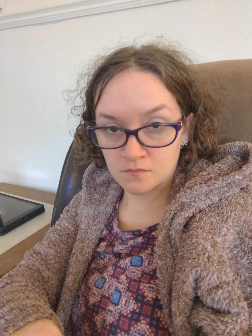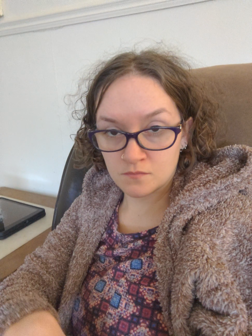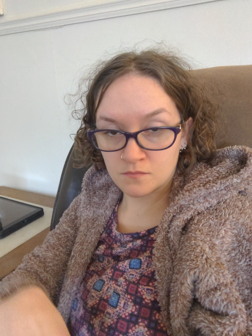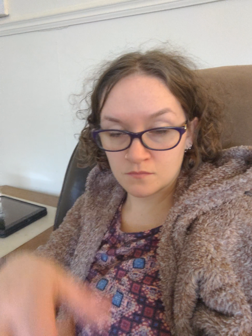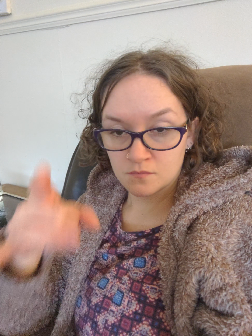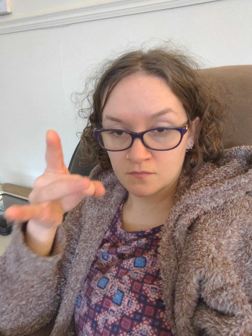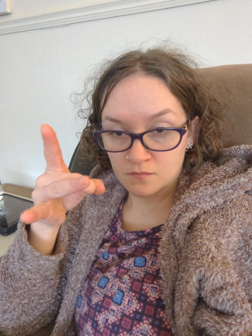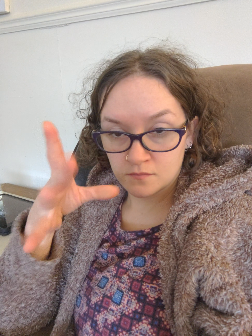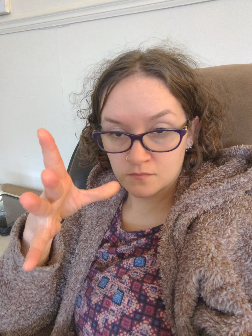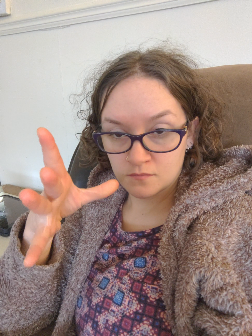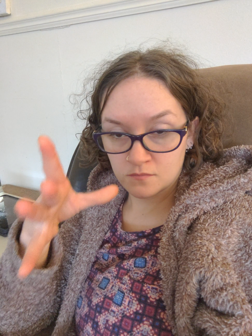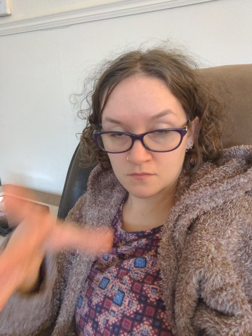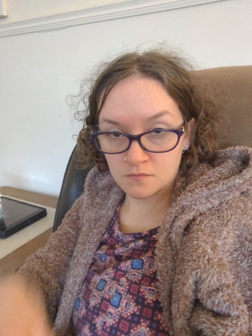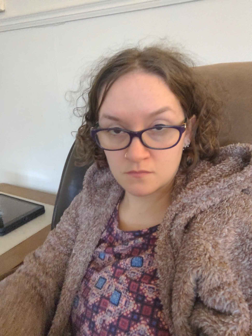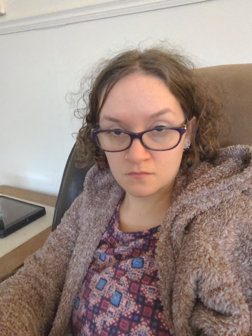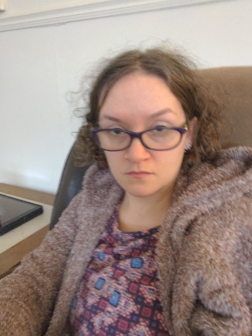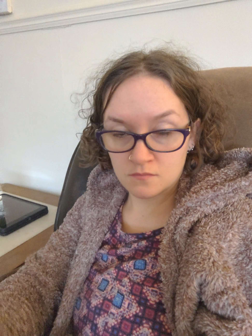hate